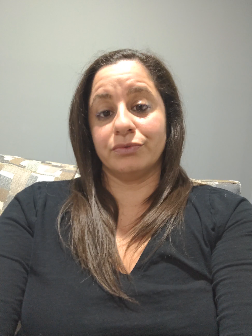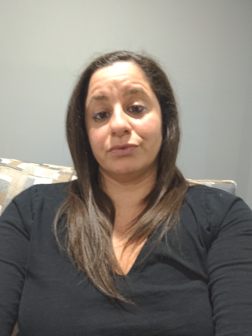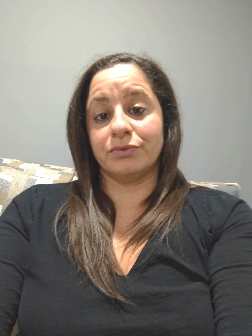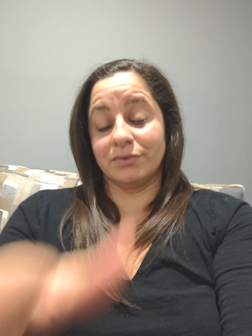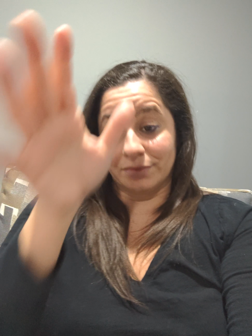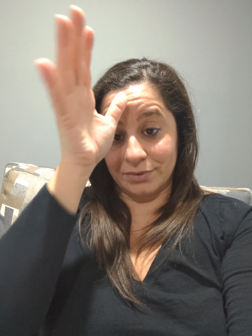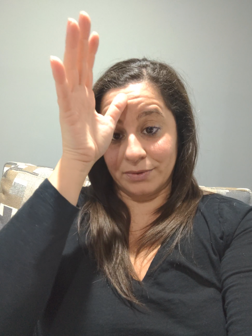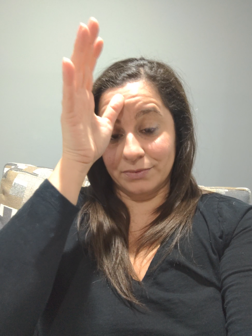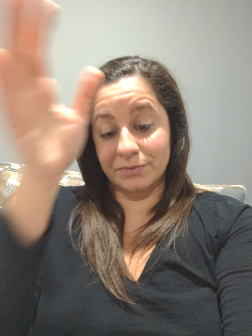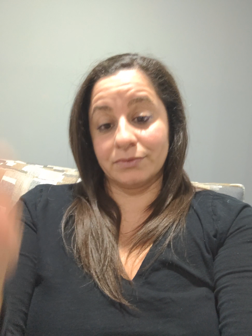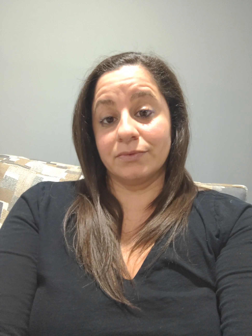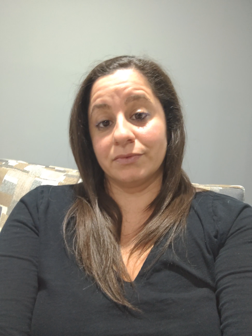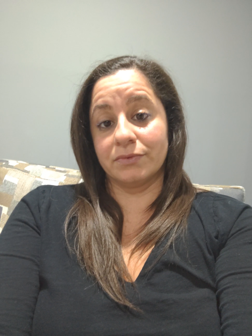dad